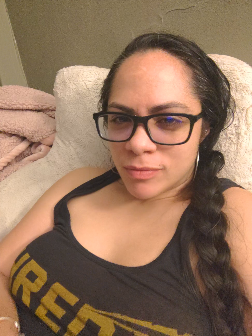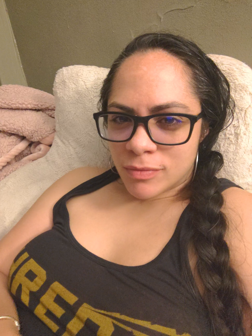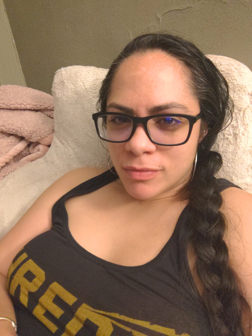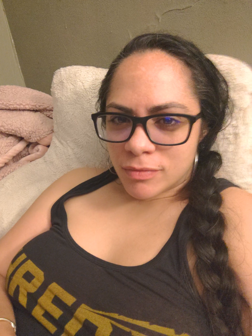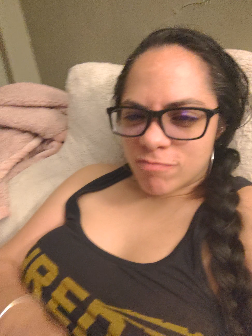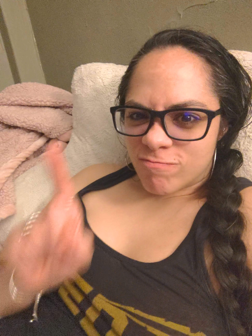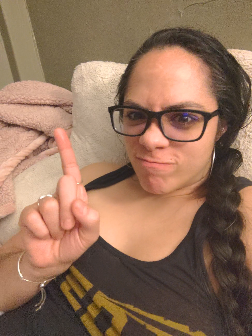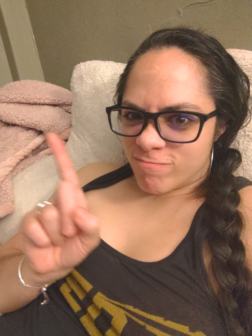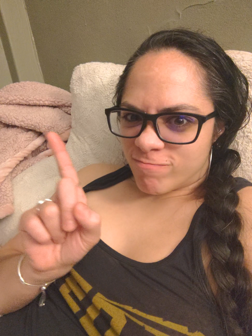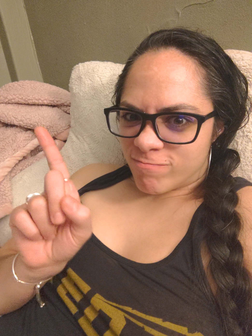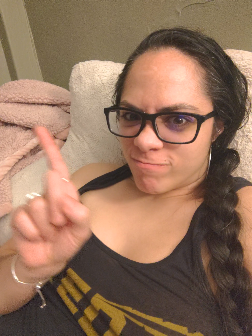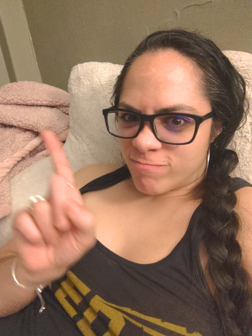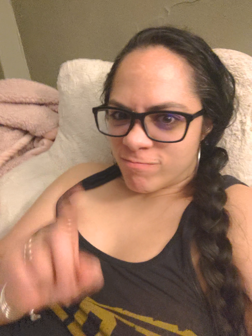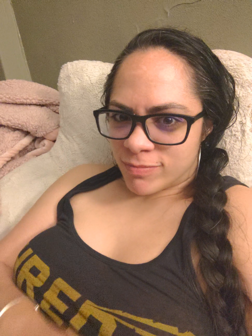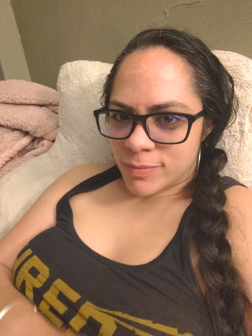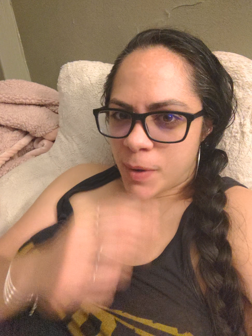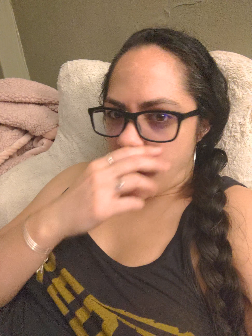he/she/it